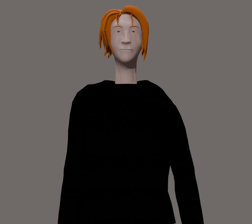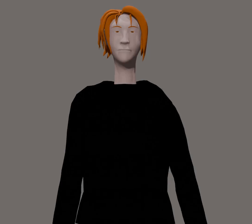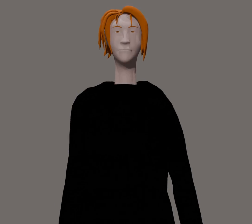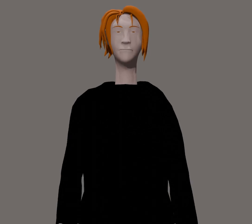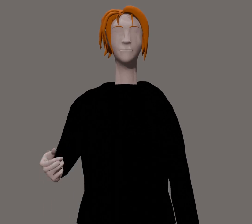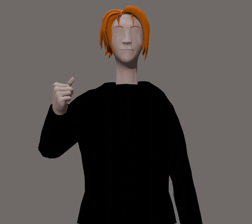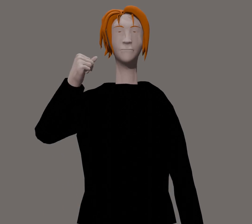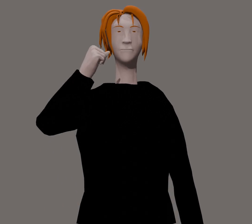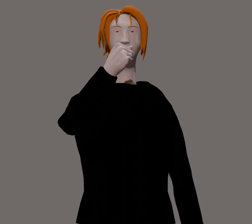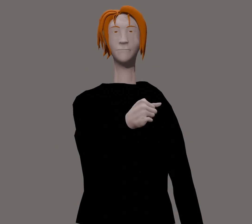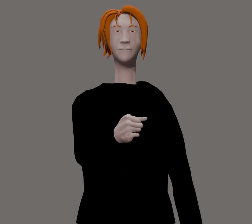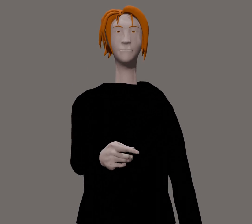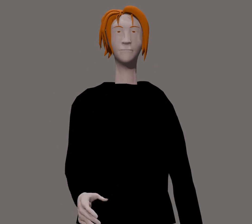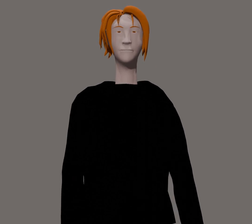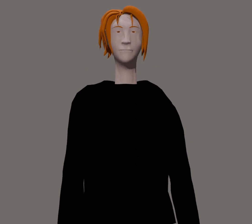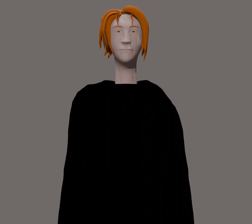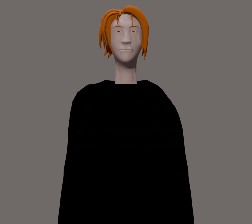Club